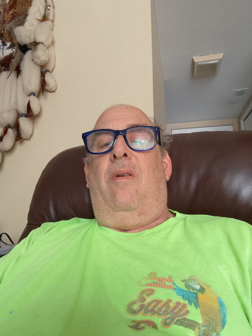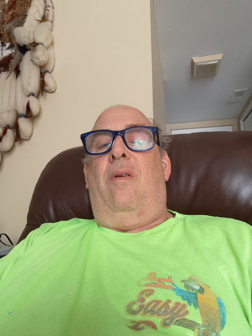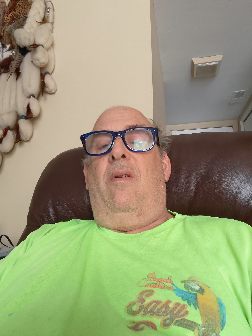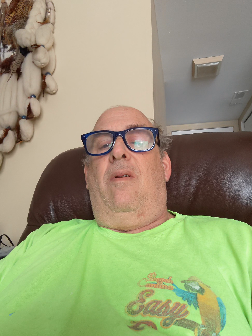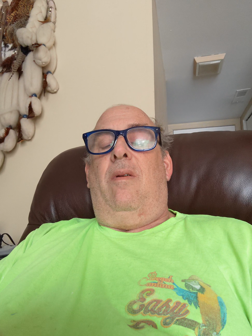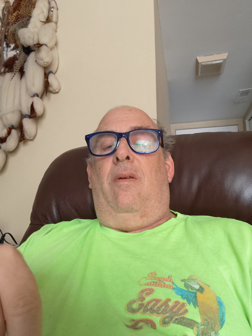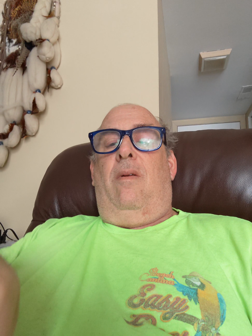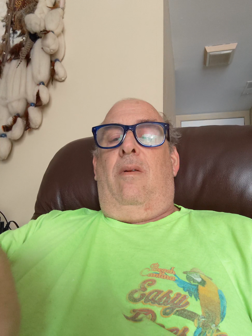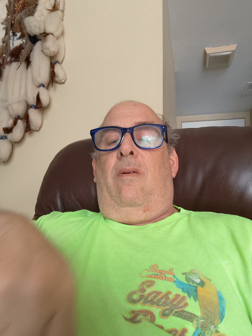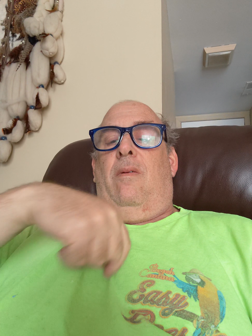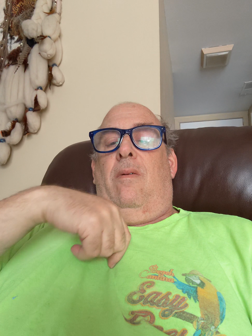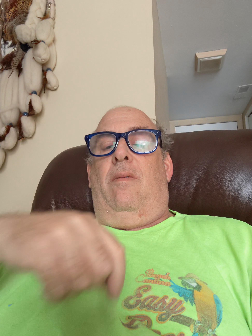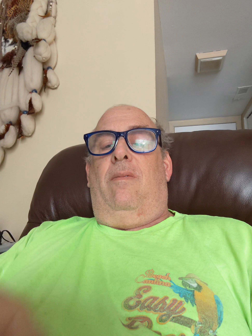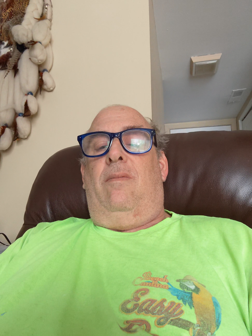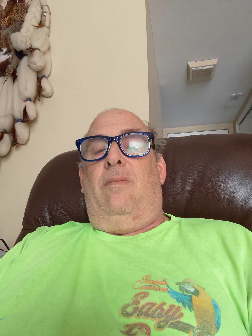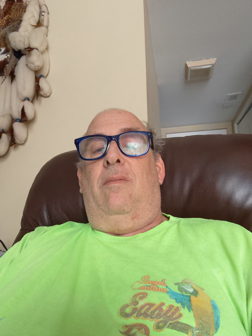zipper